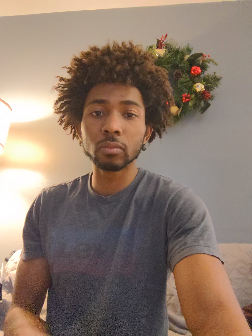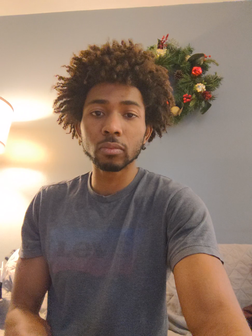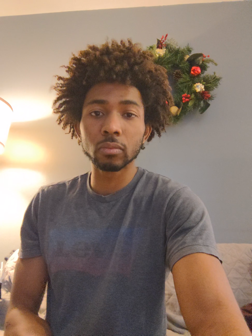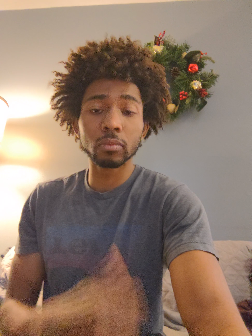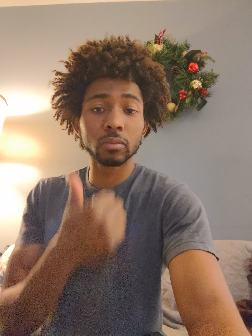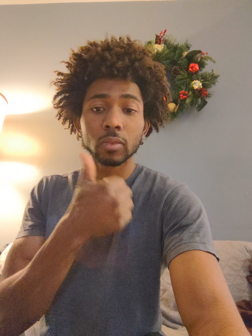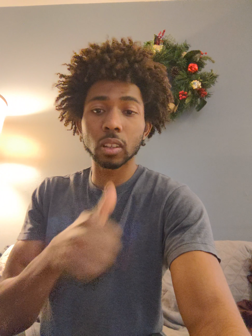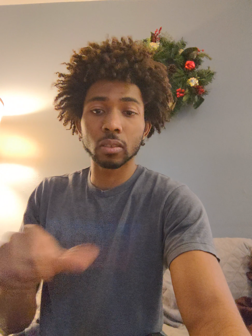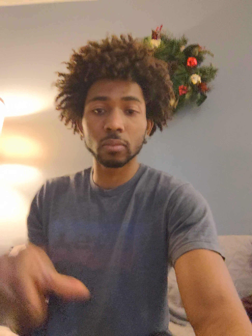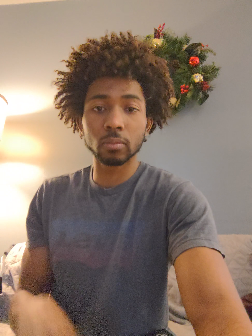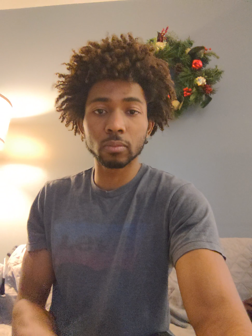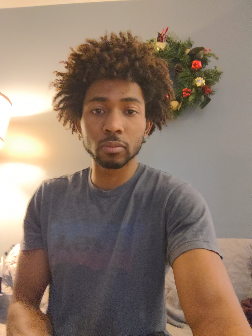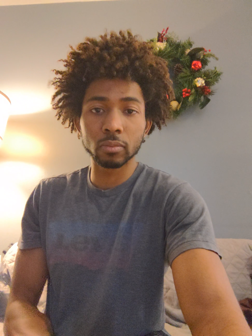any